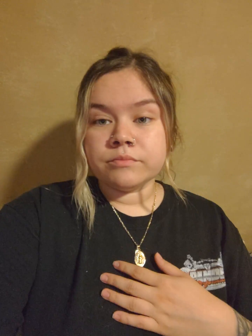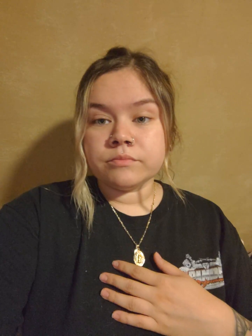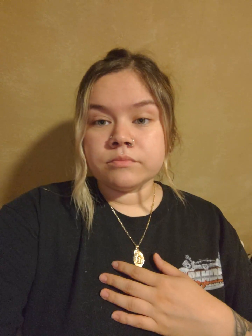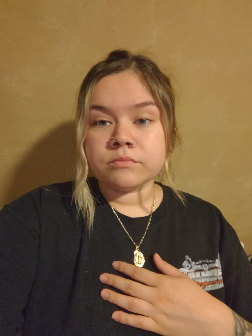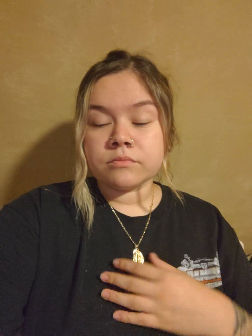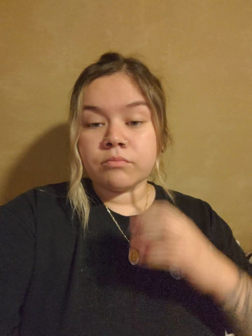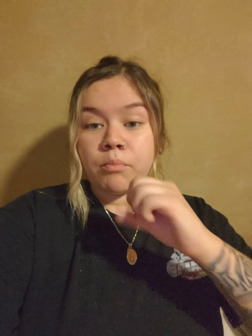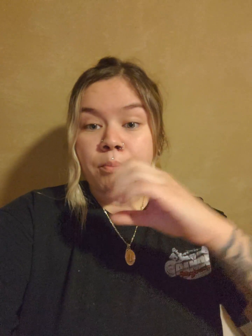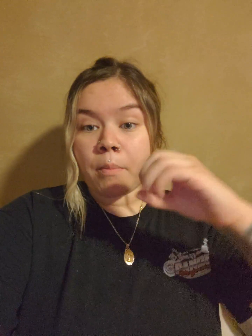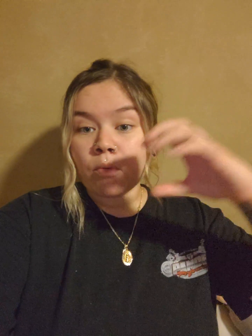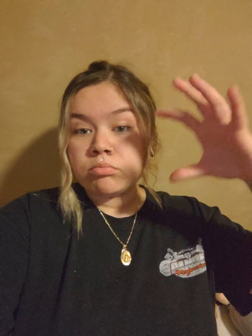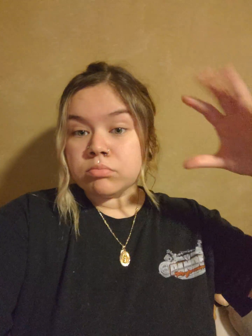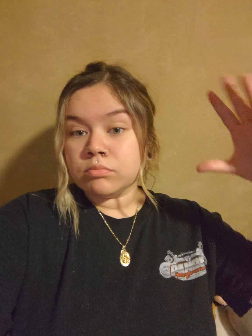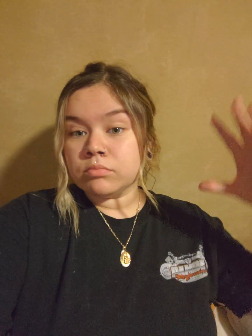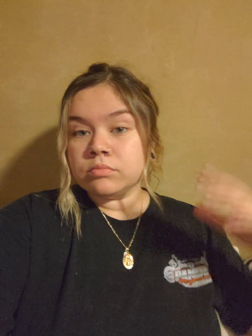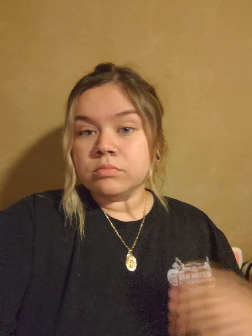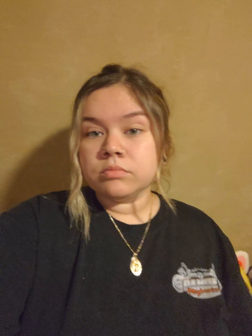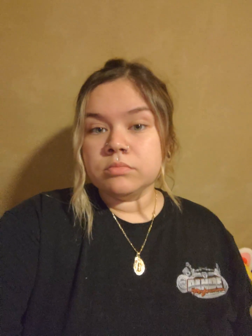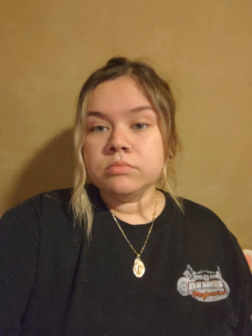bubbles